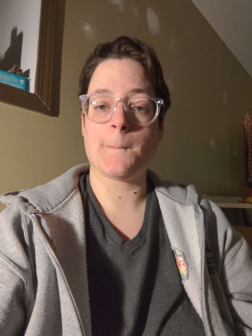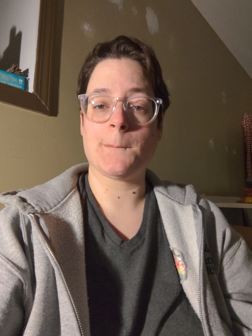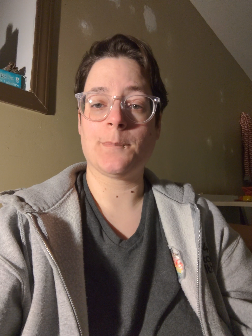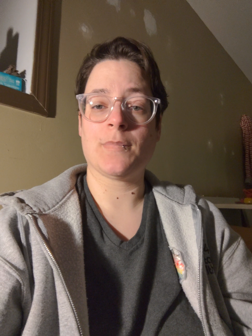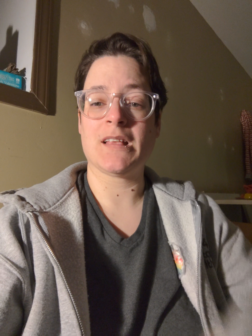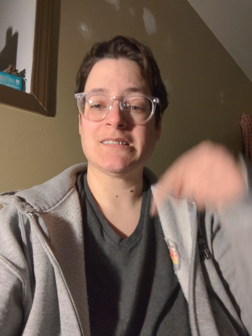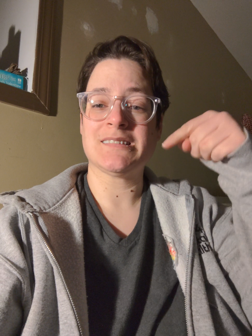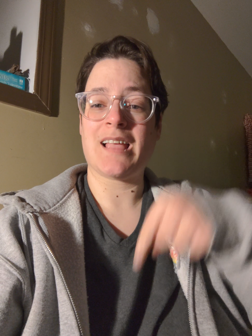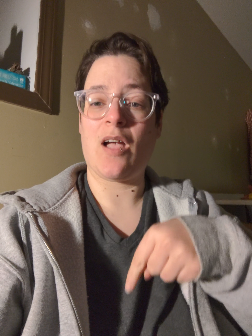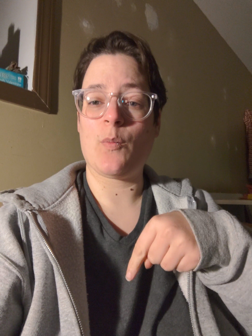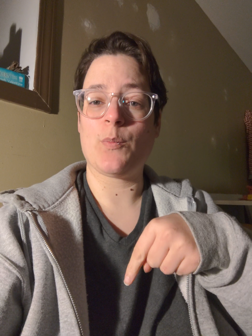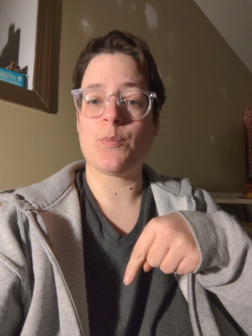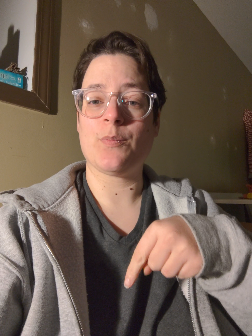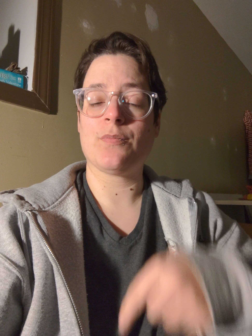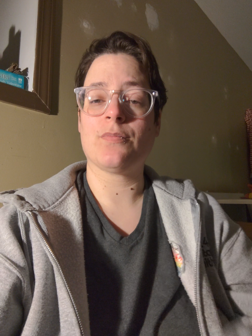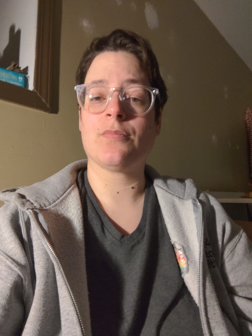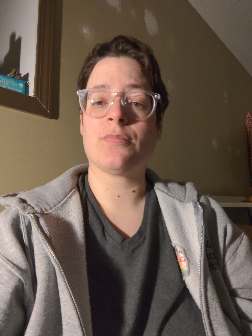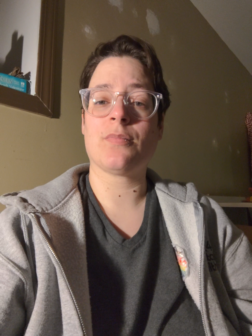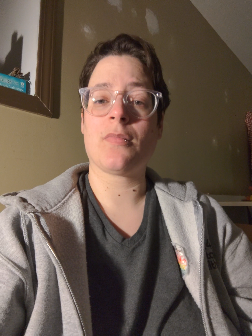down